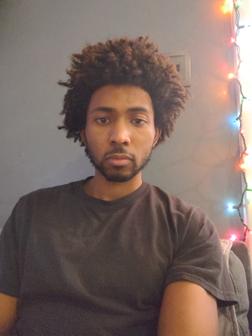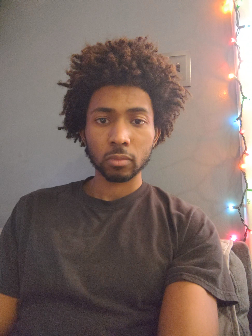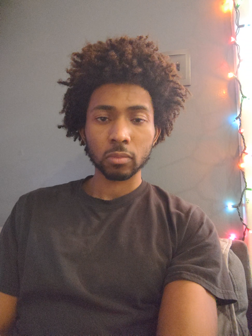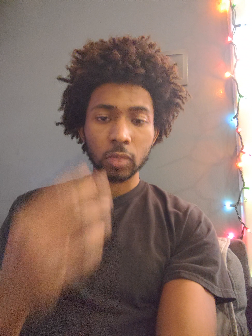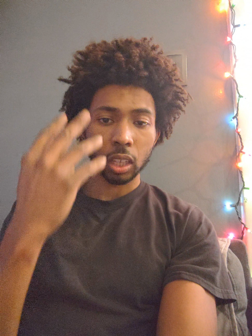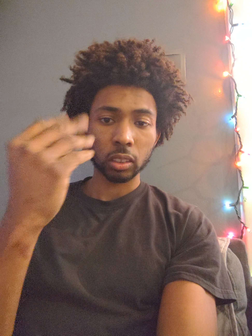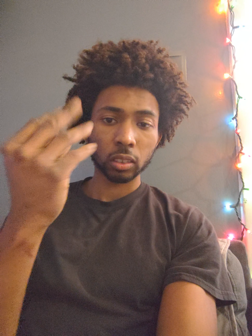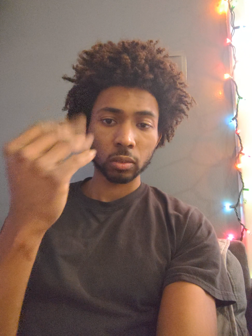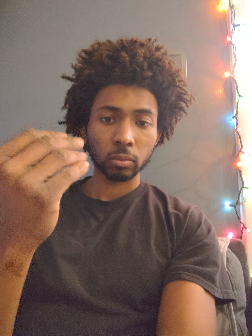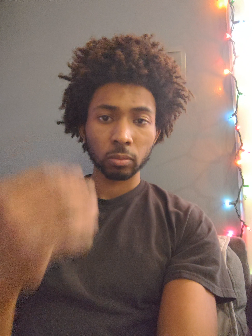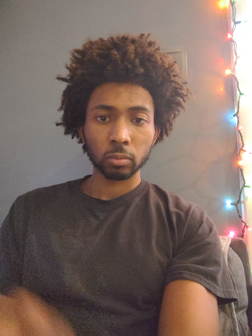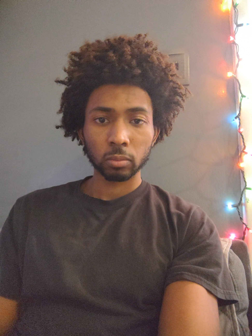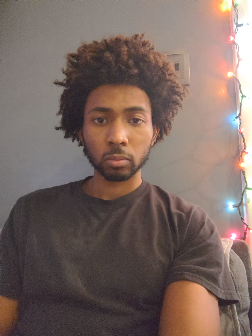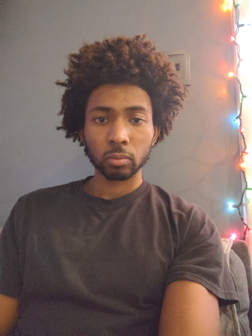outside